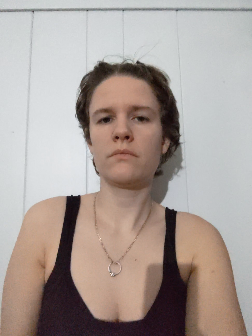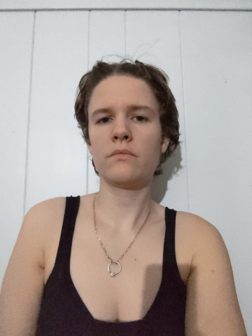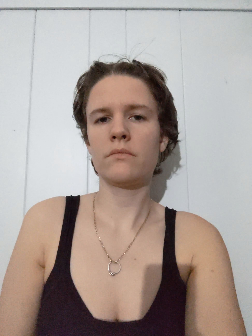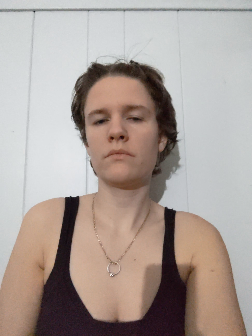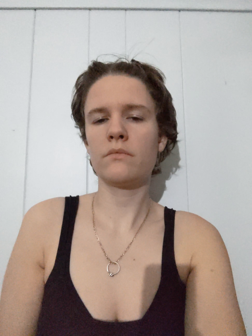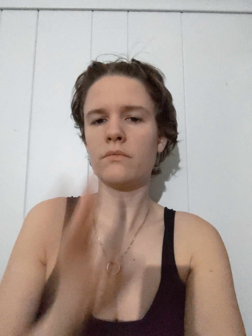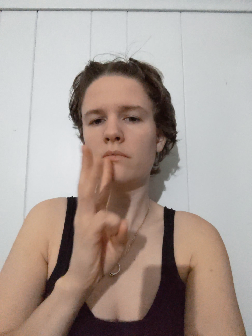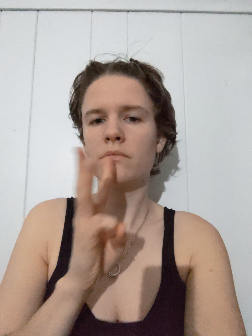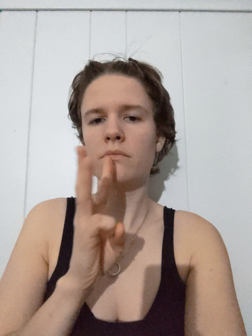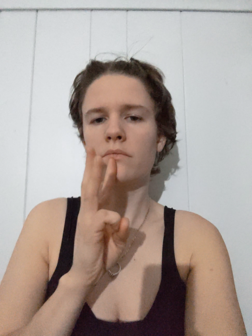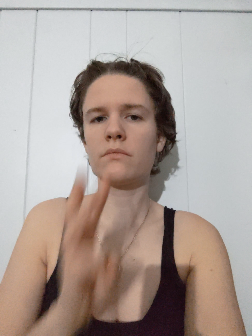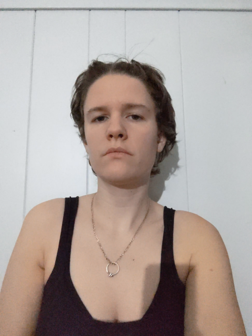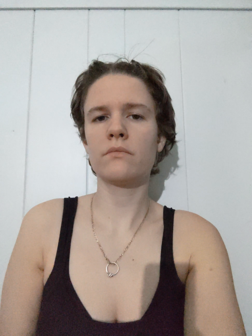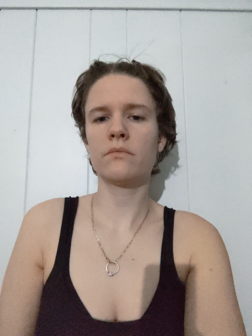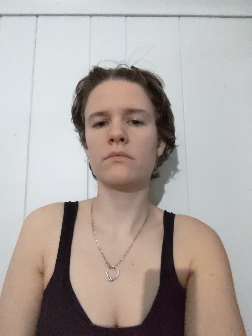water